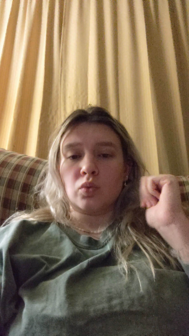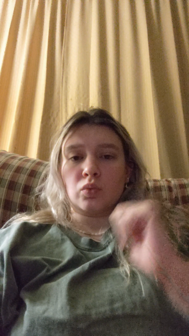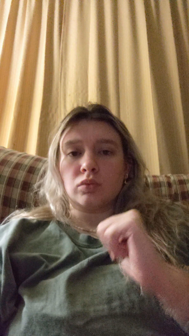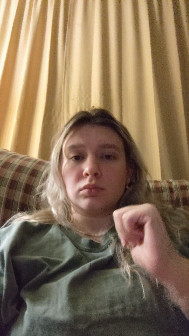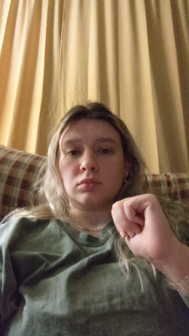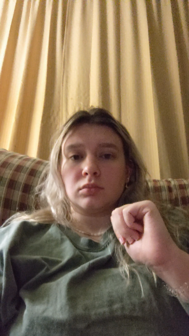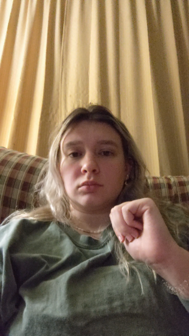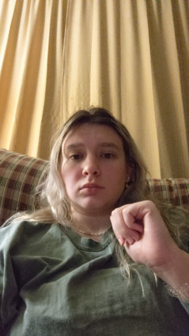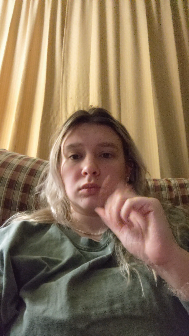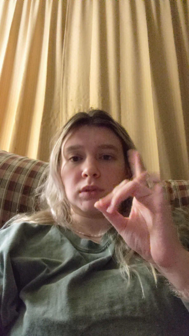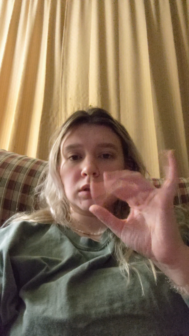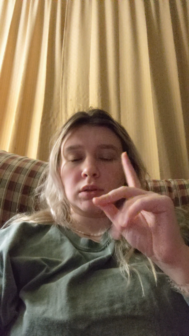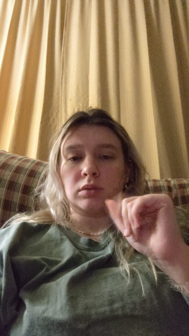did